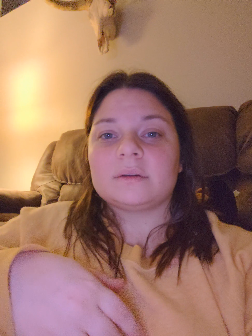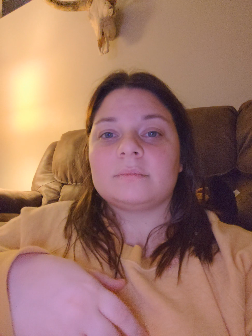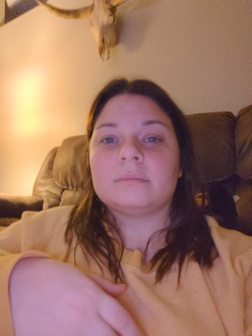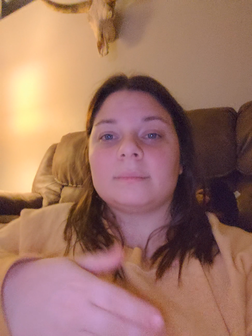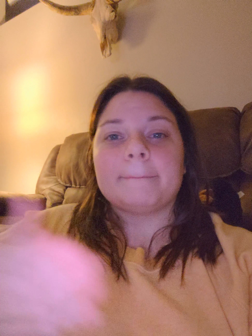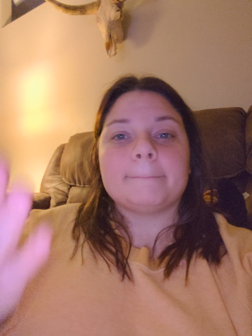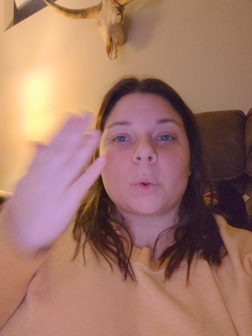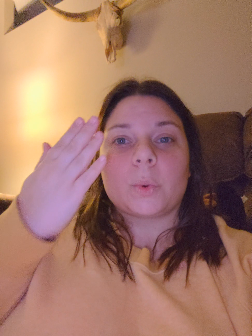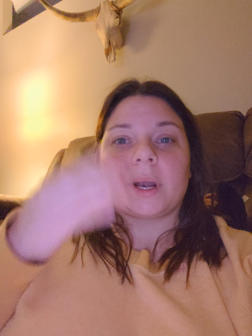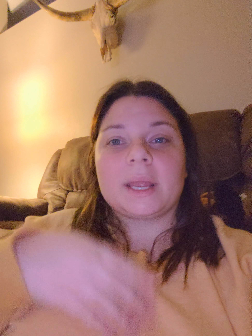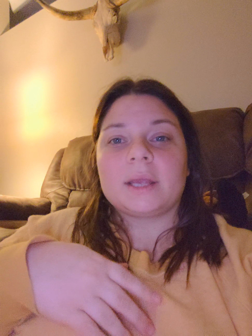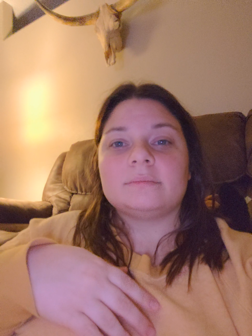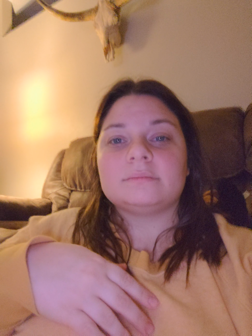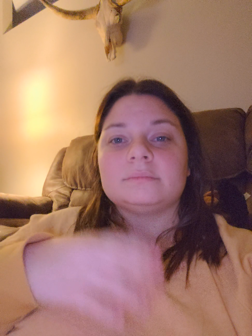morning